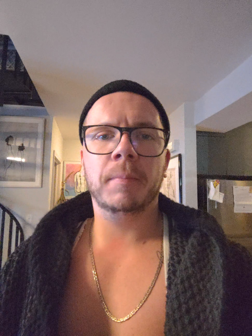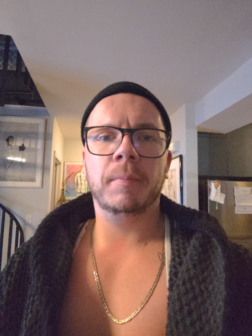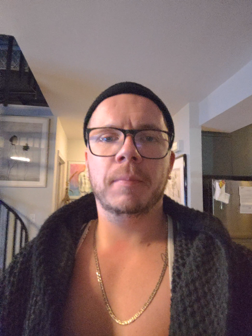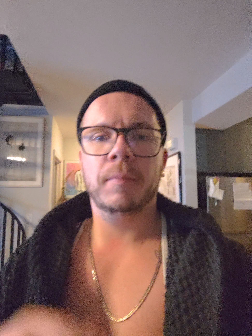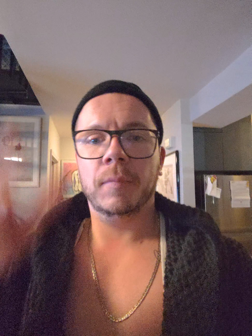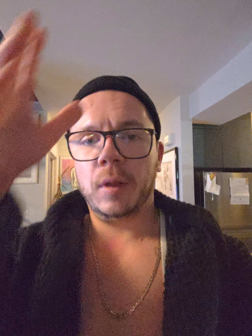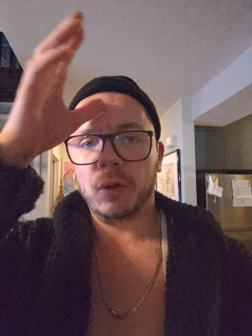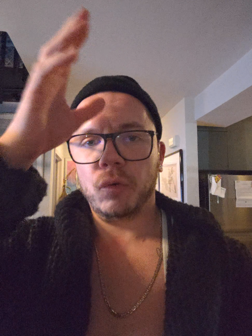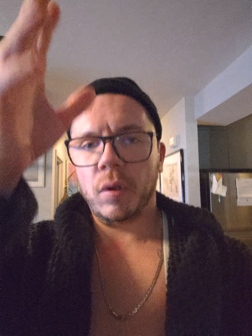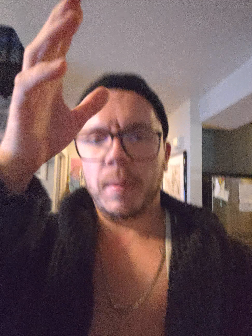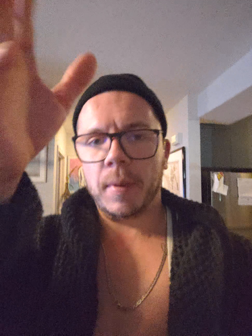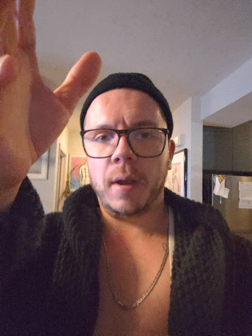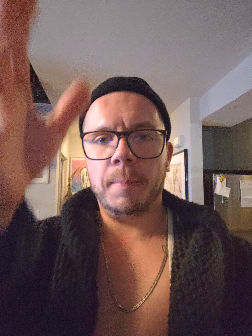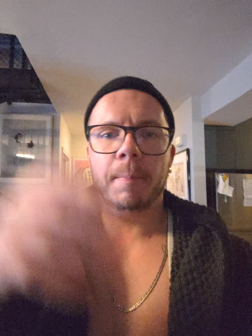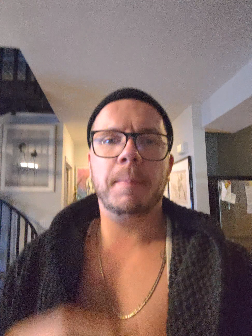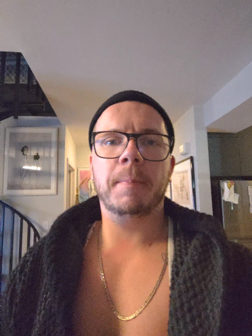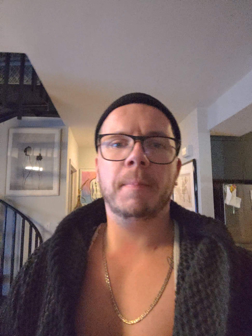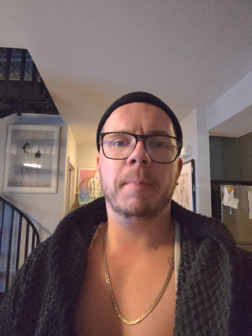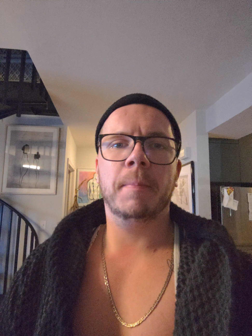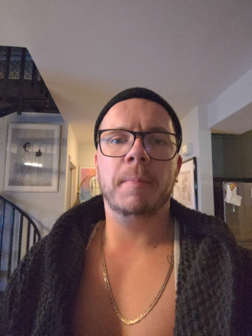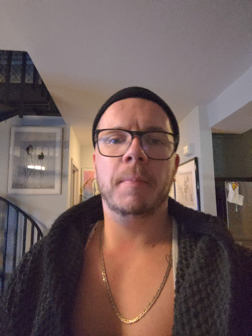grandpa